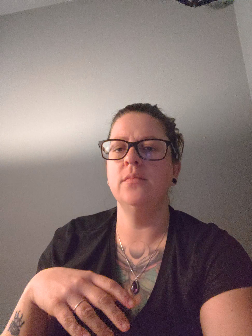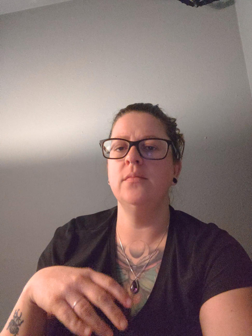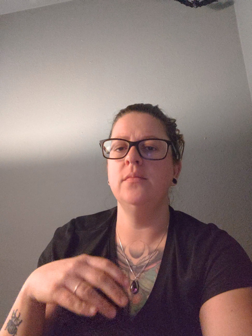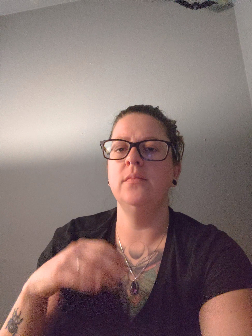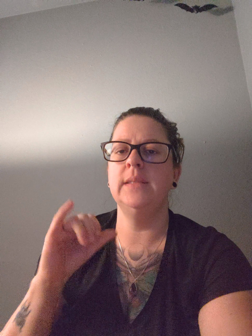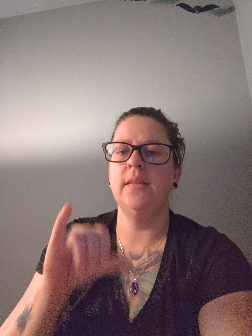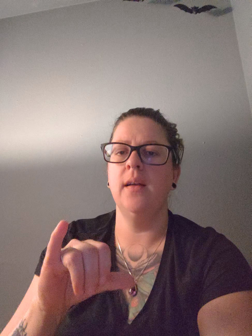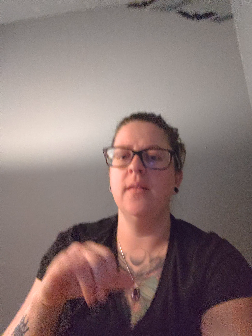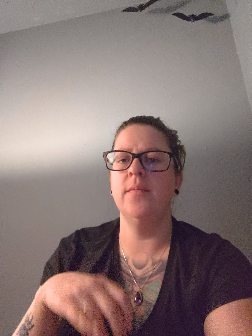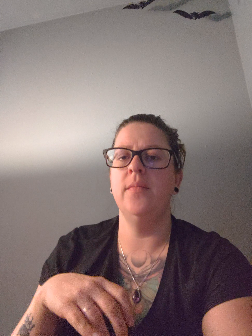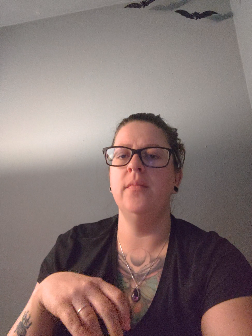stay